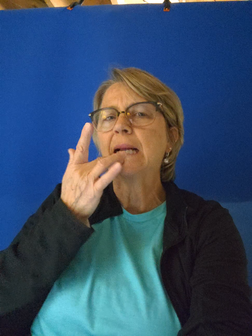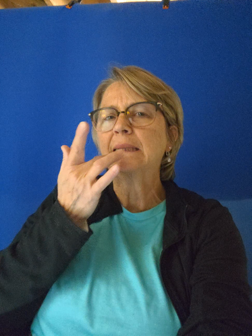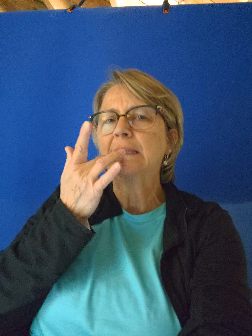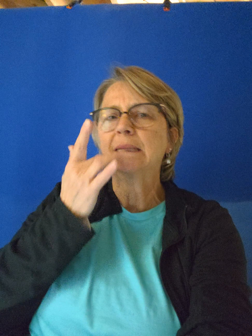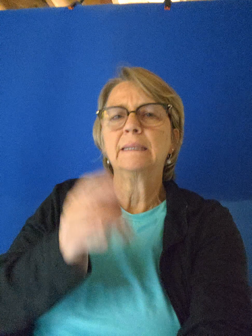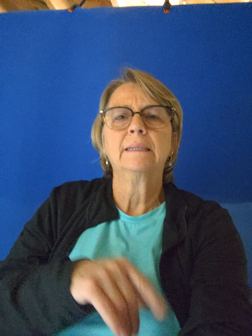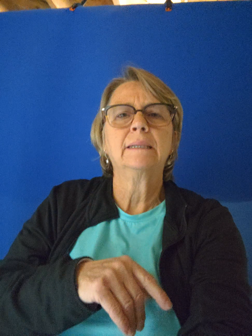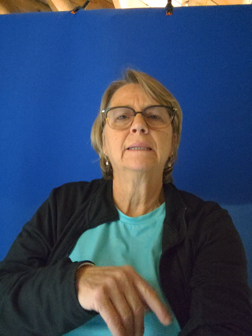taste